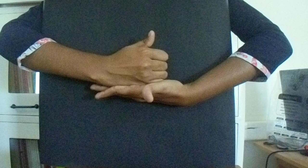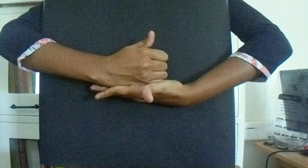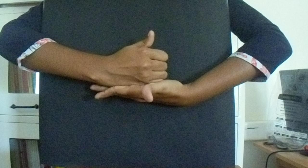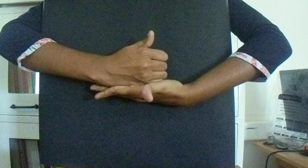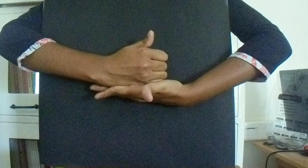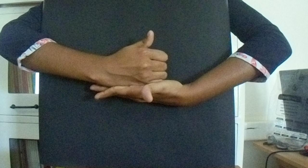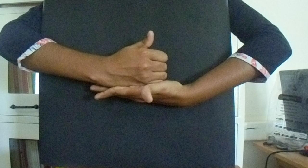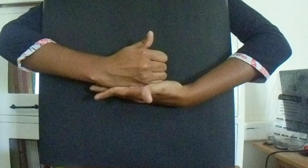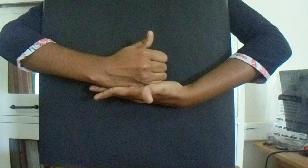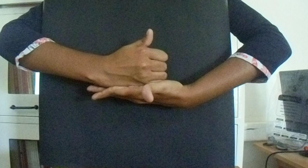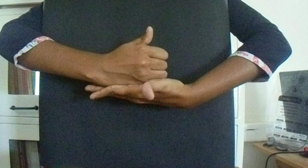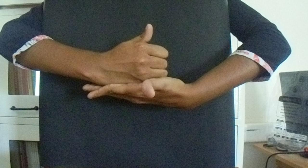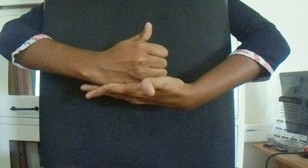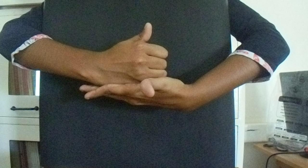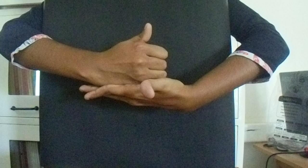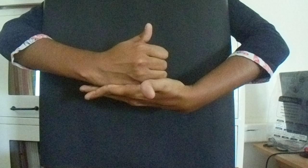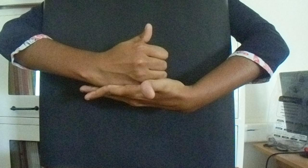help